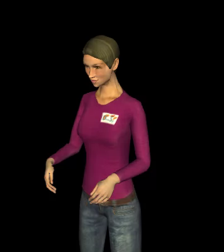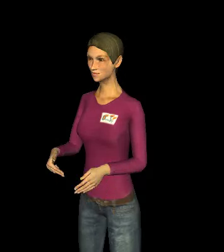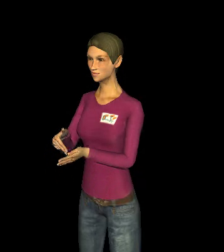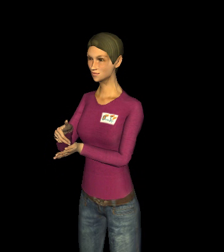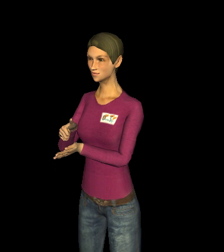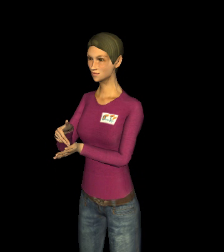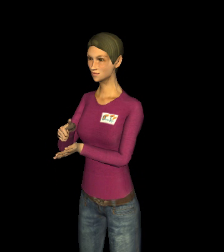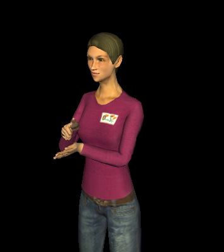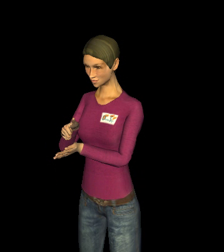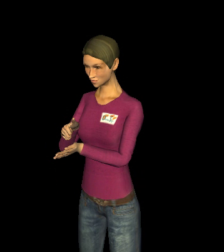سمنة